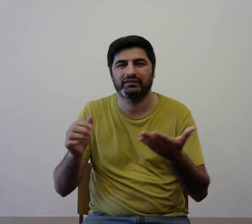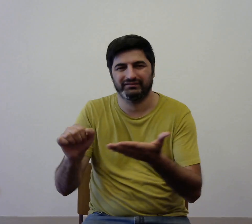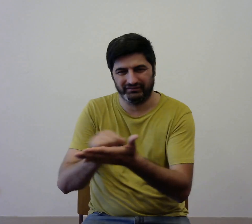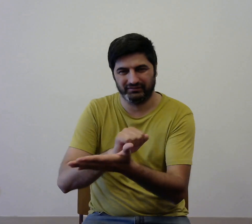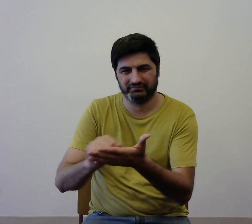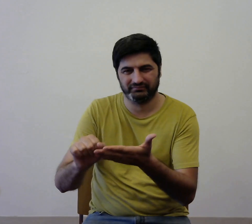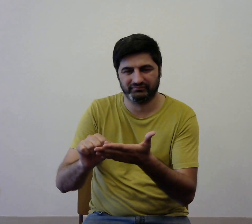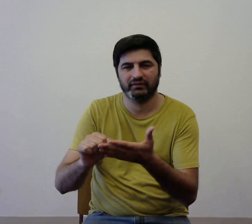sənəd